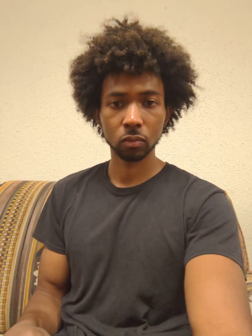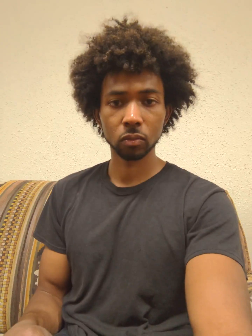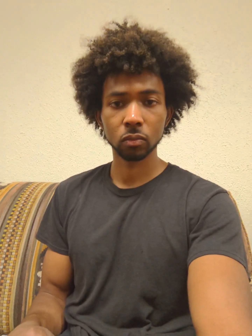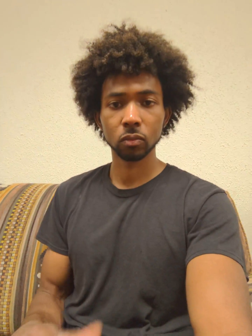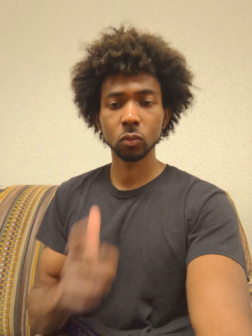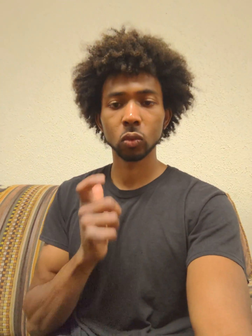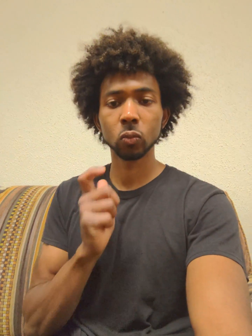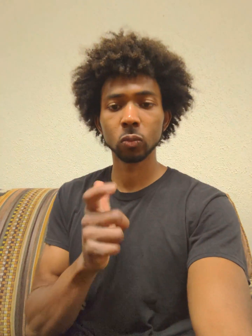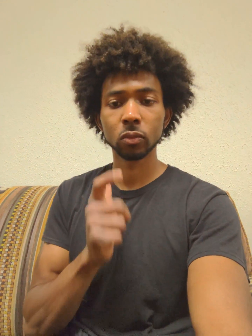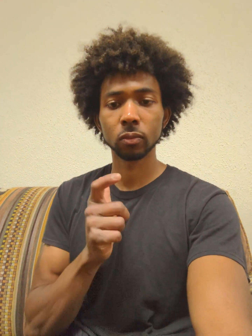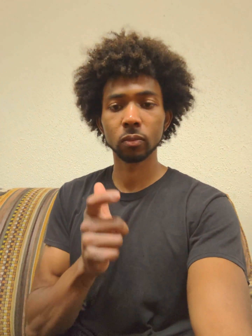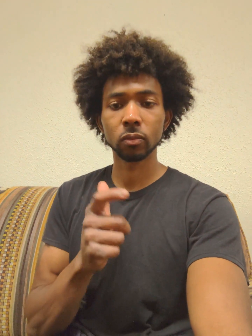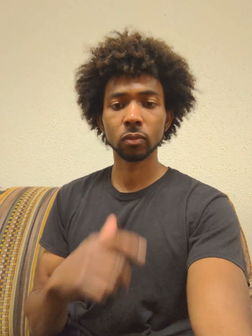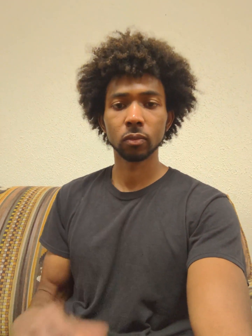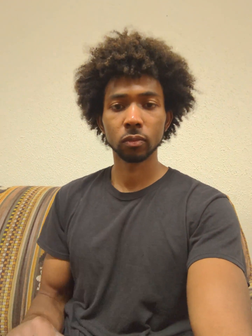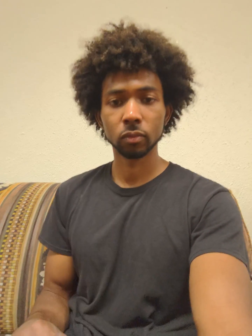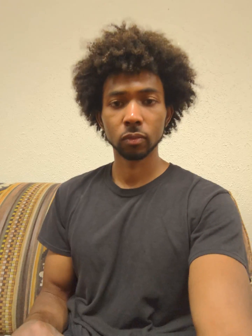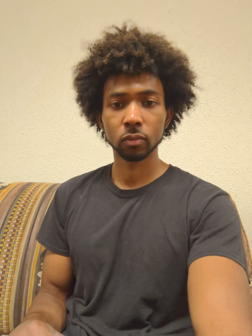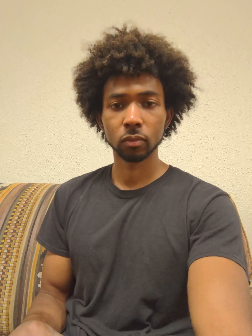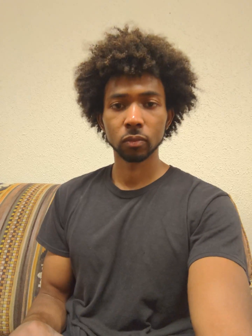run